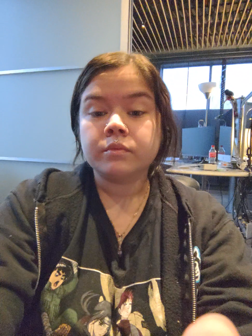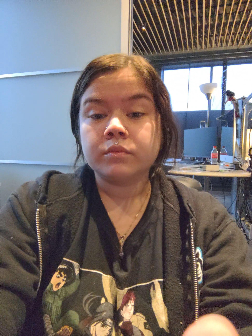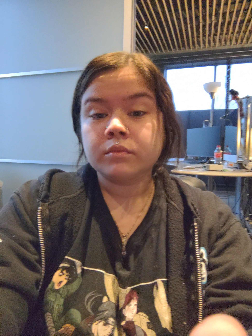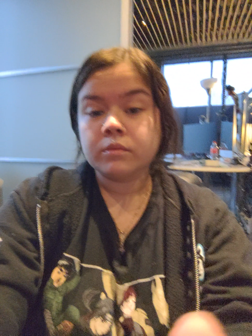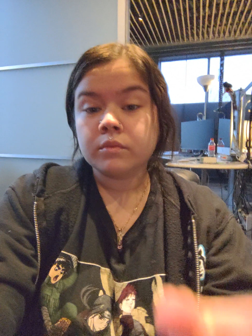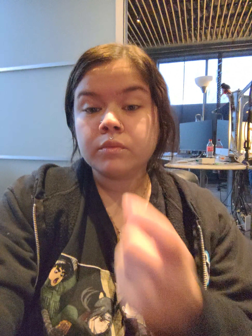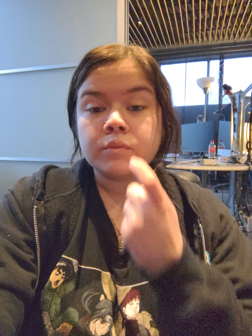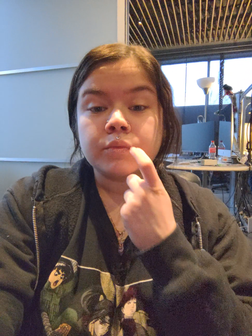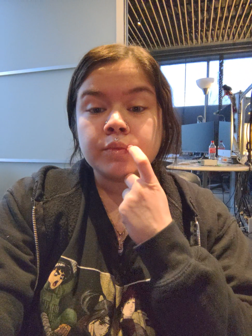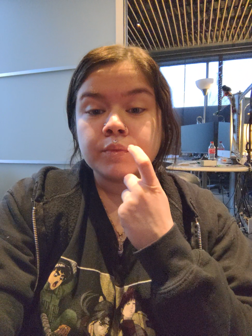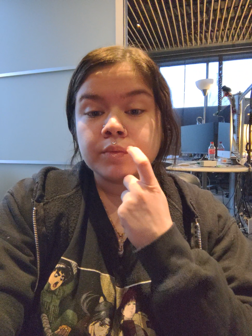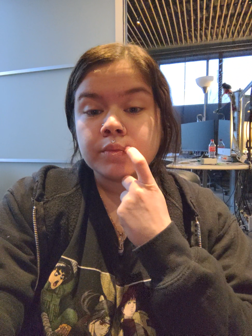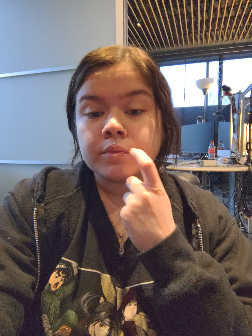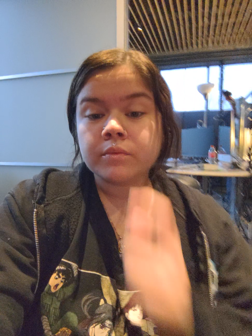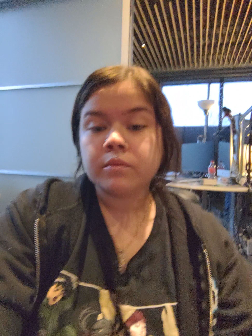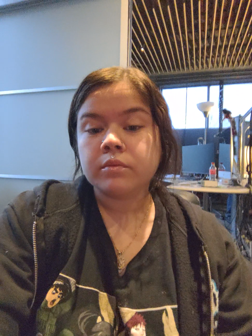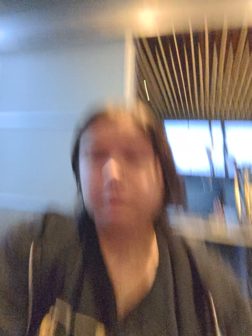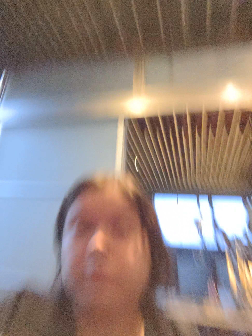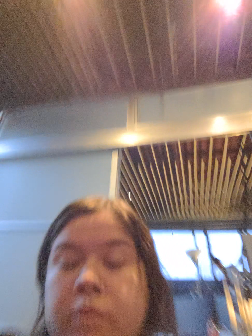tooth